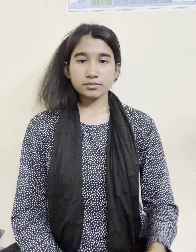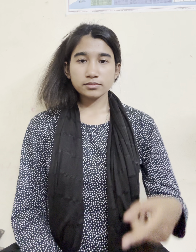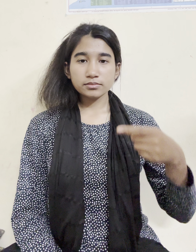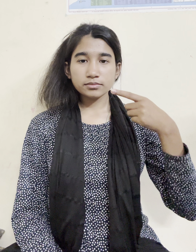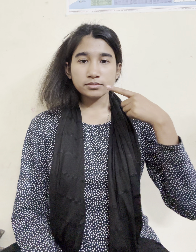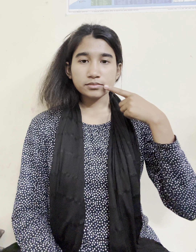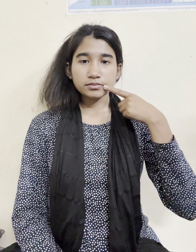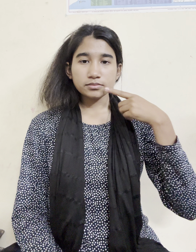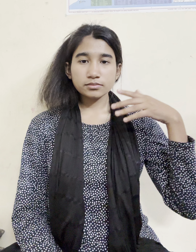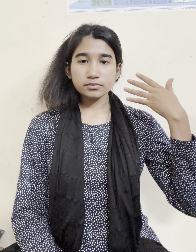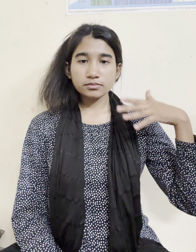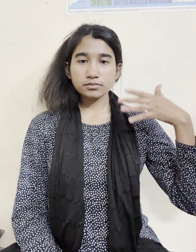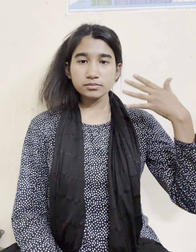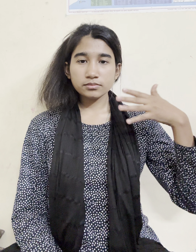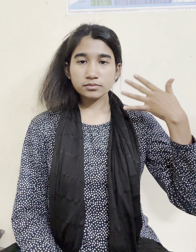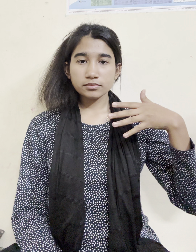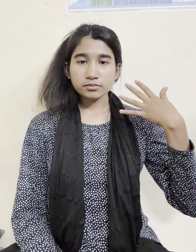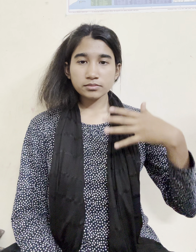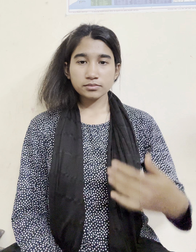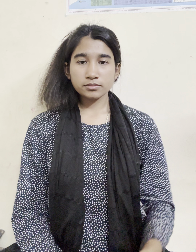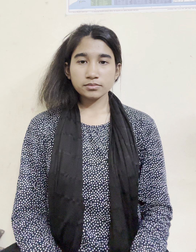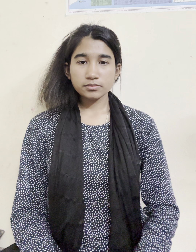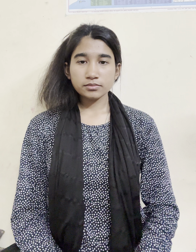ঝাল